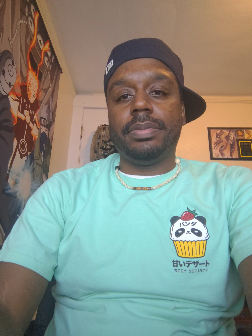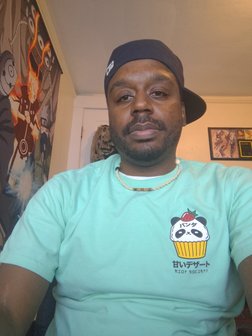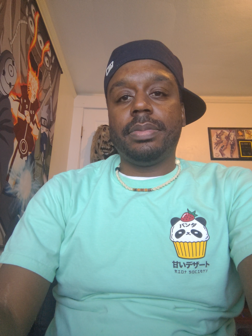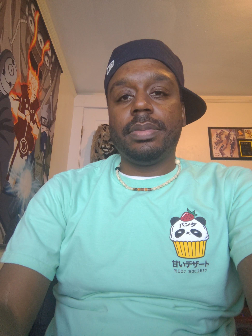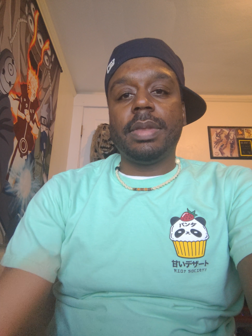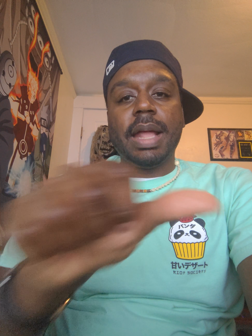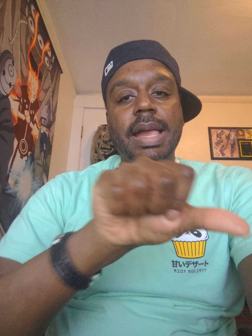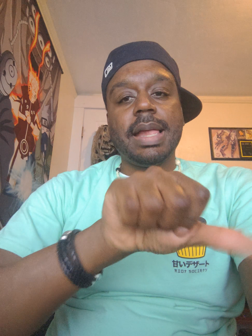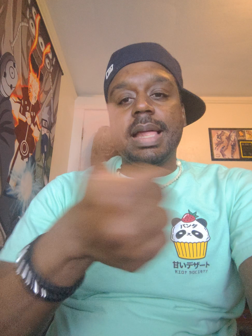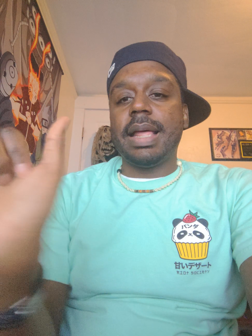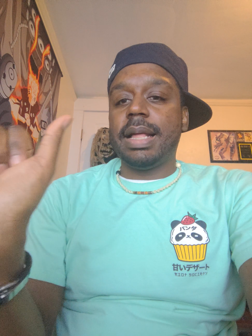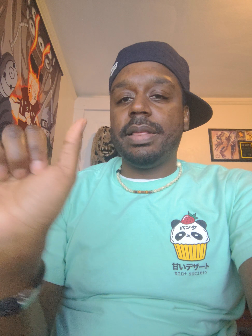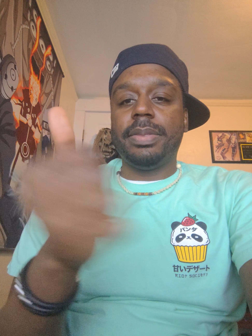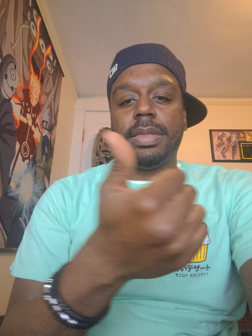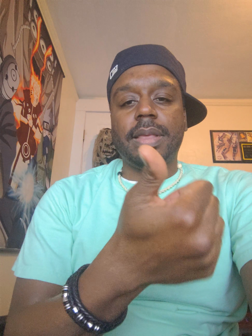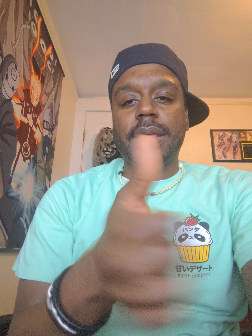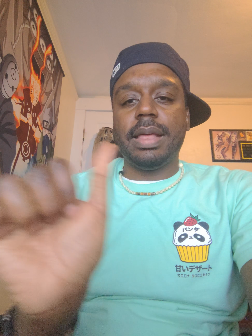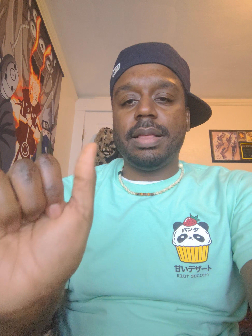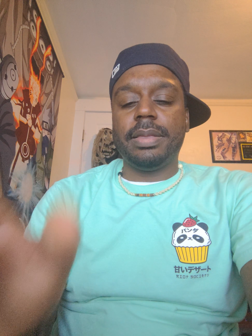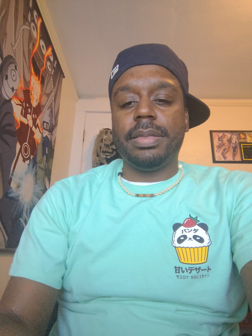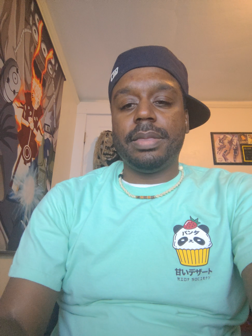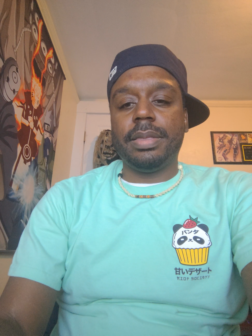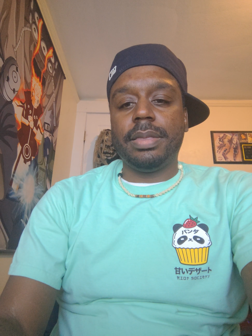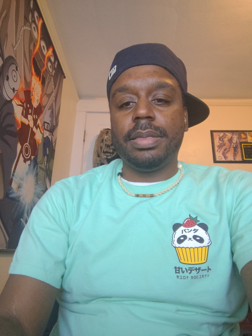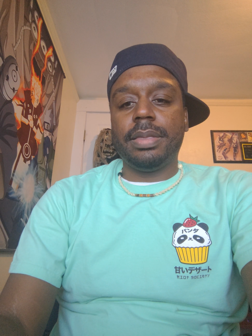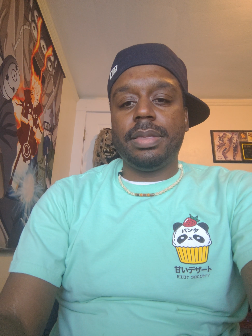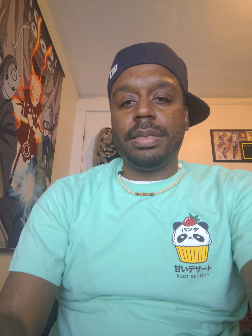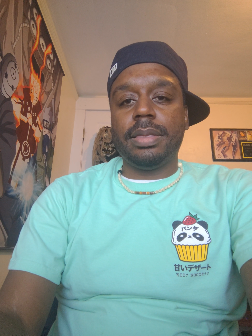any